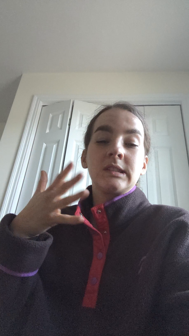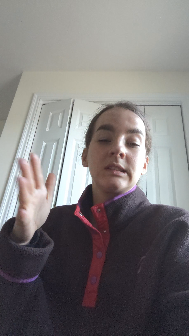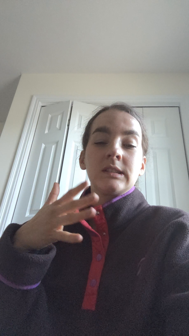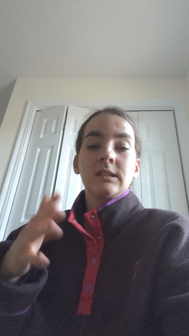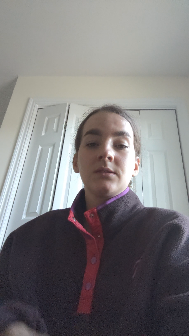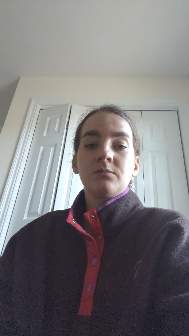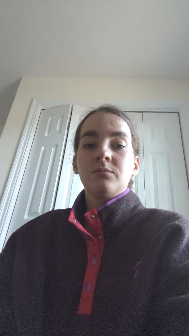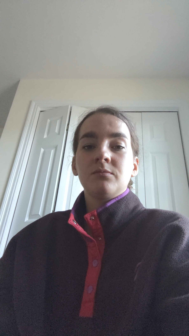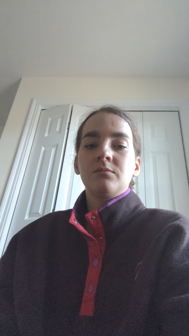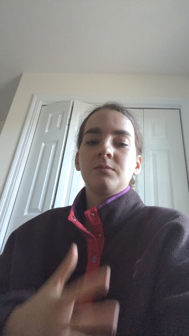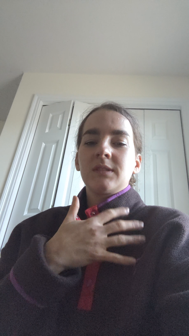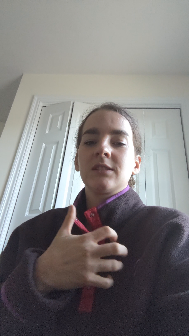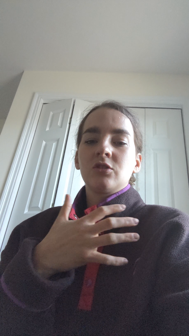bear